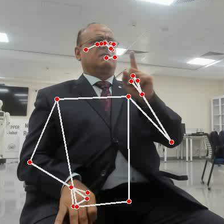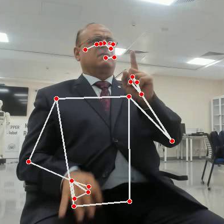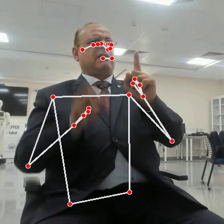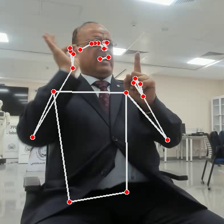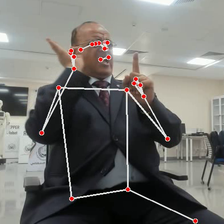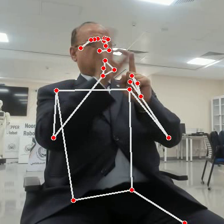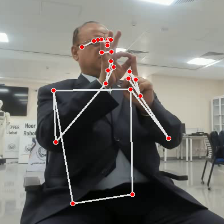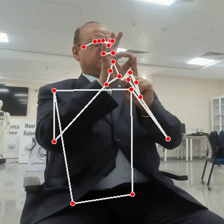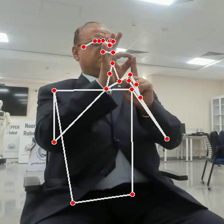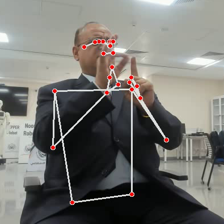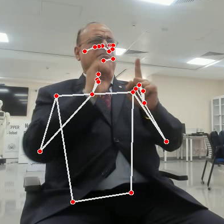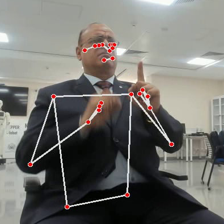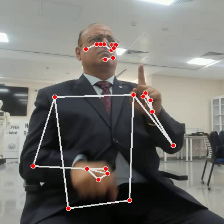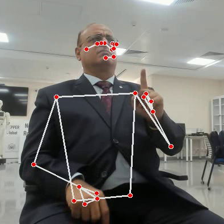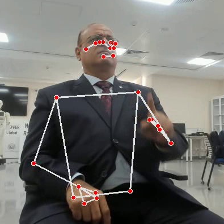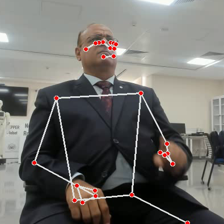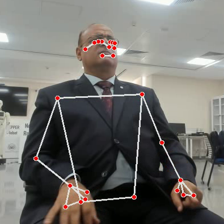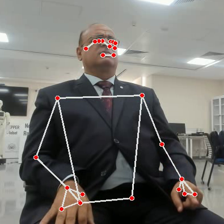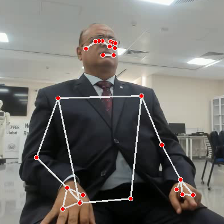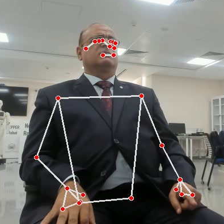yshtm